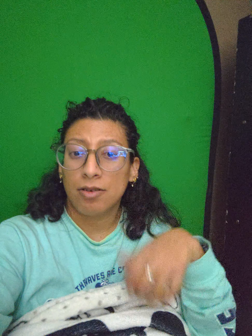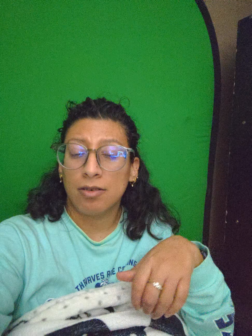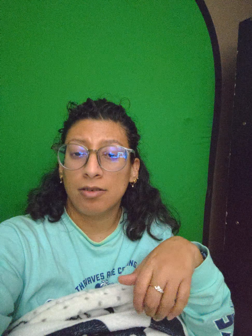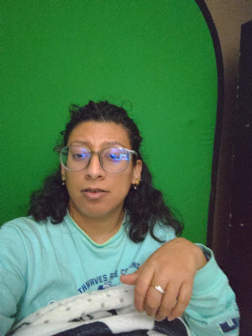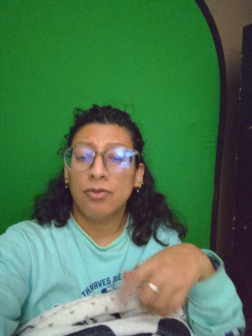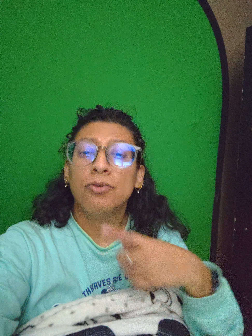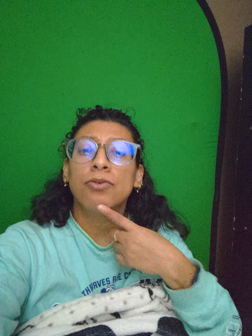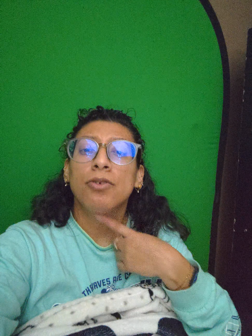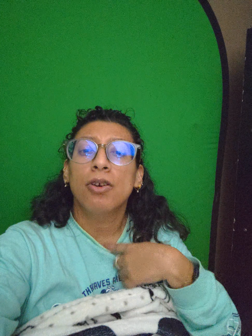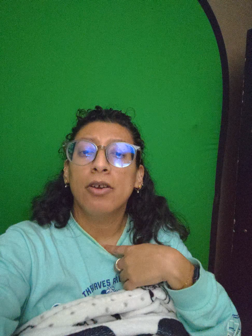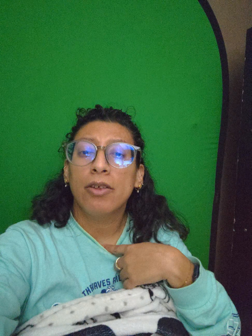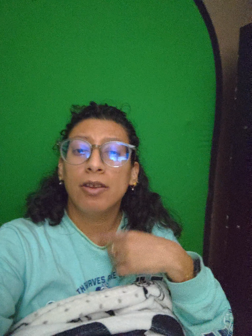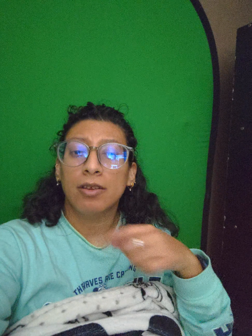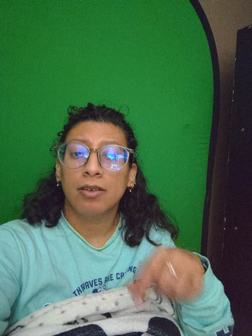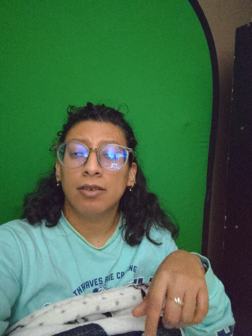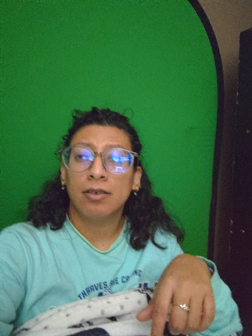thirsty